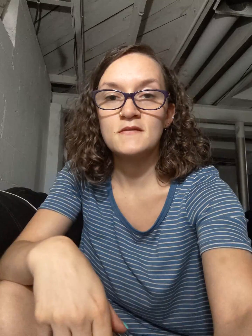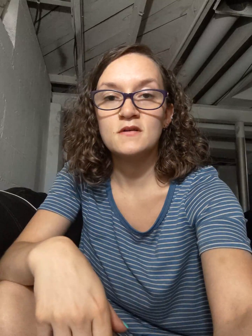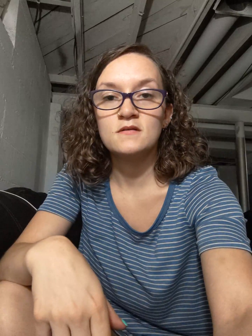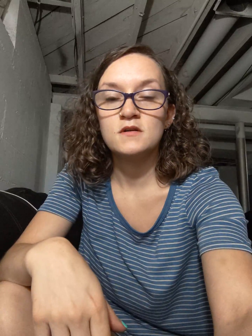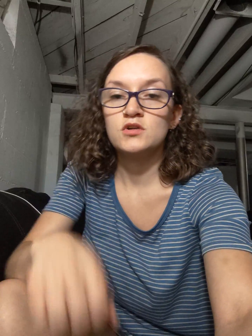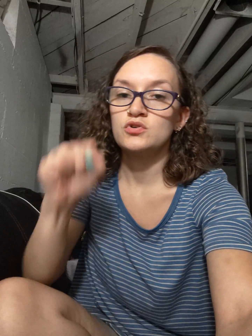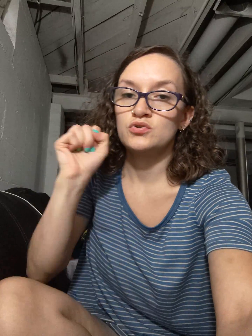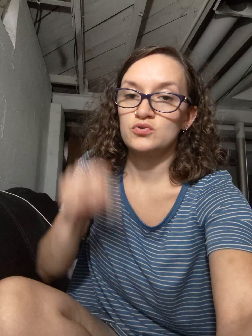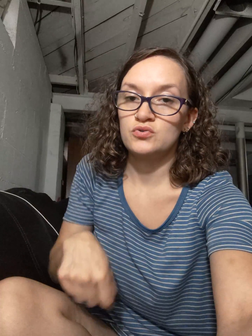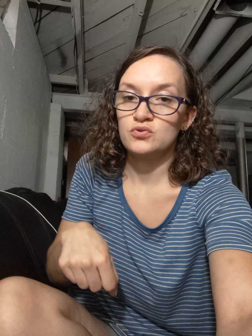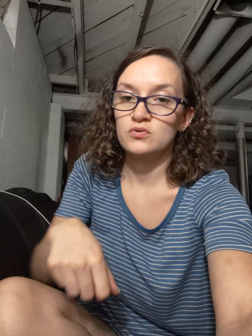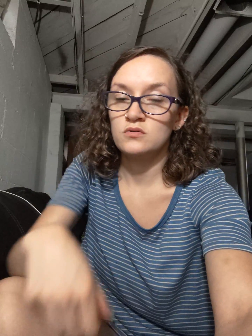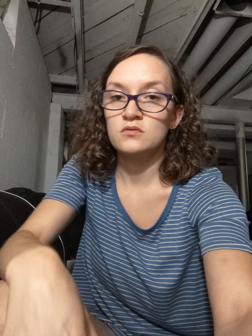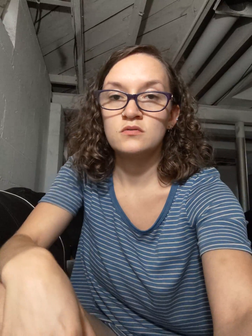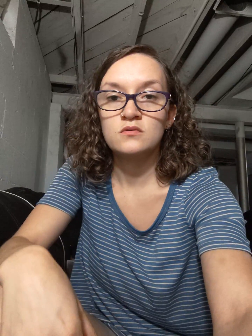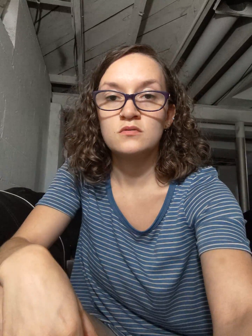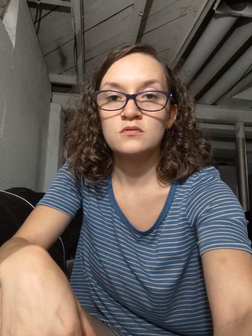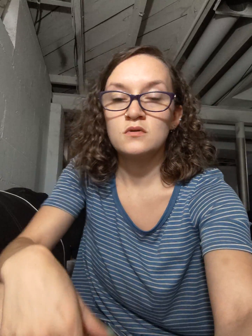could